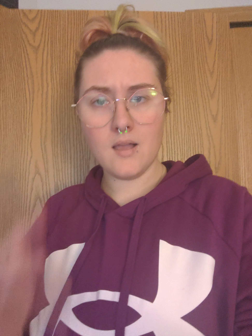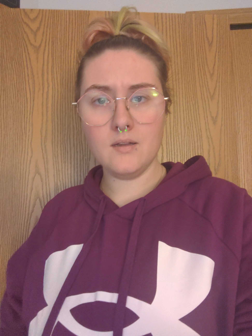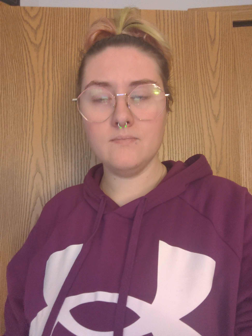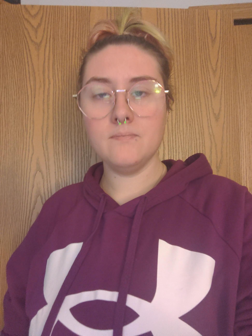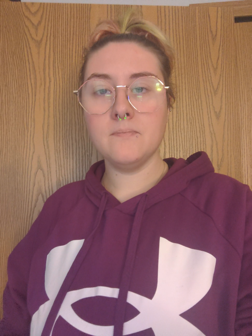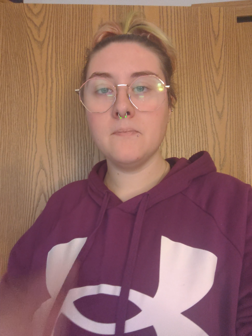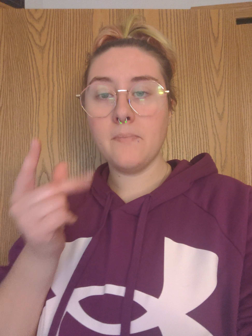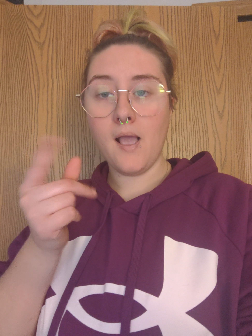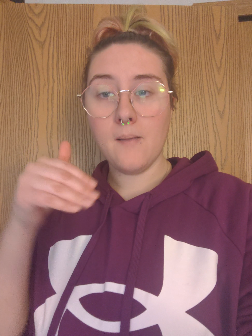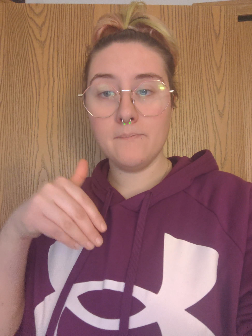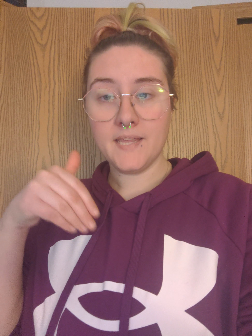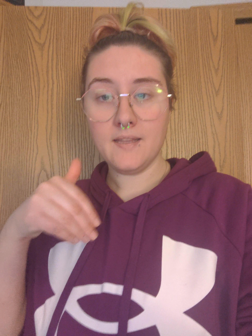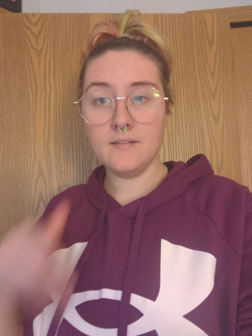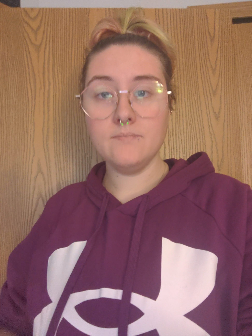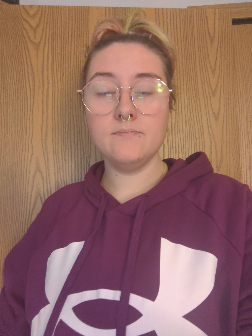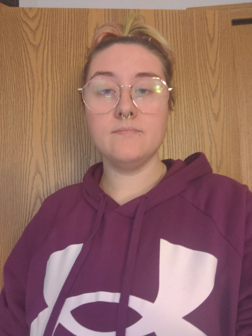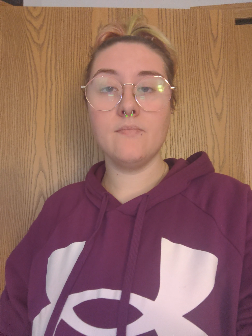puppy